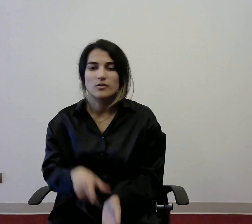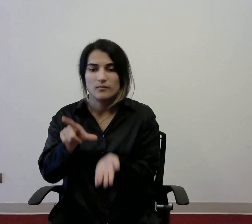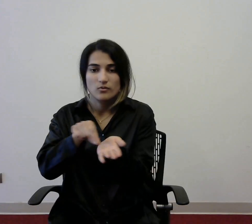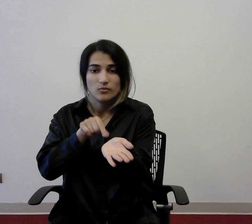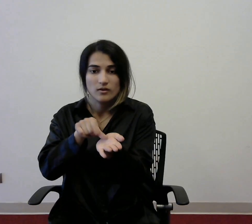pensiya